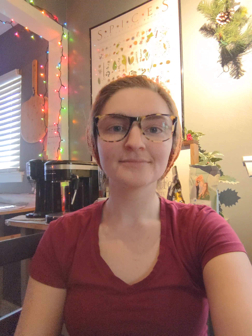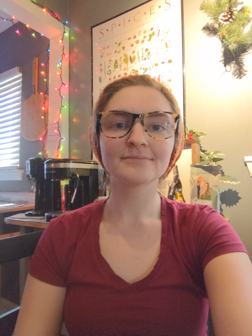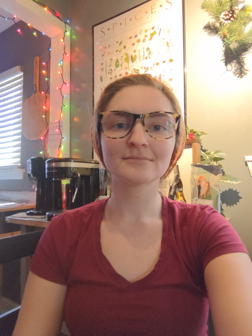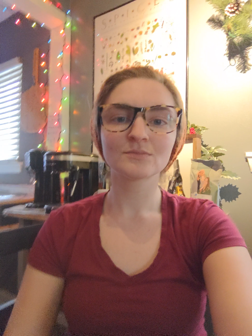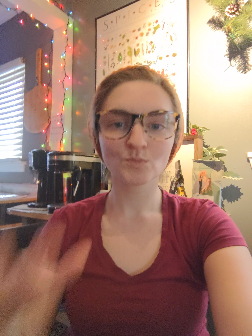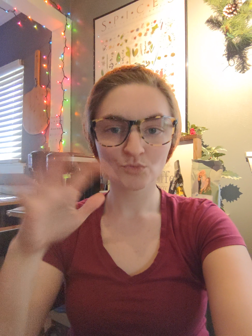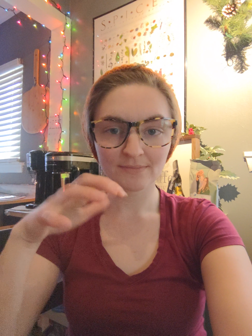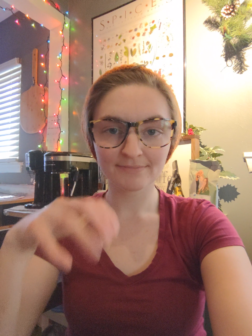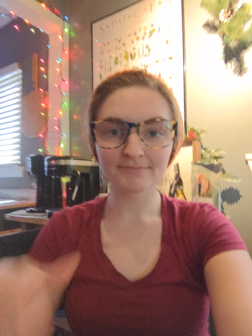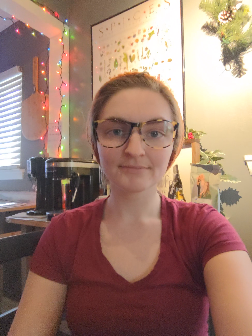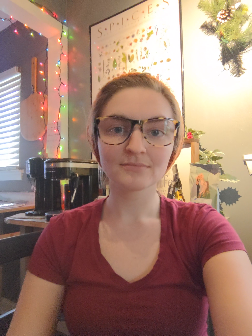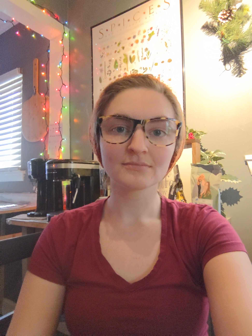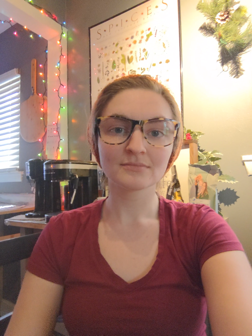rain